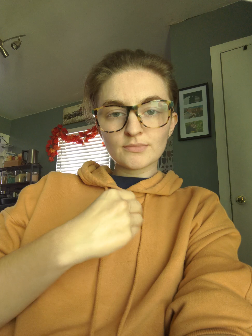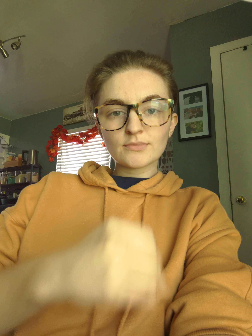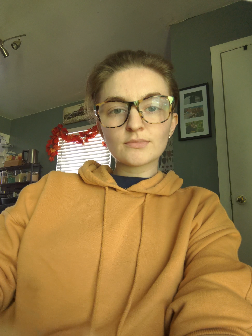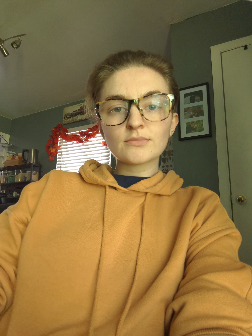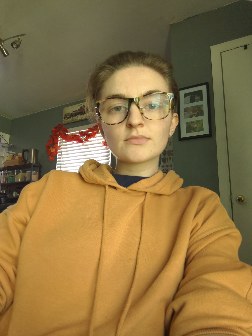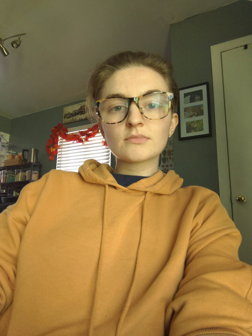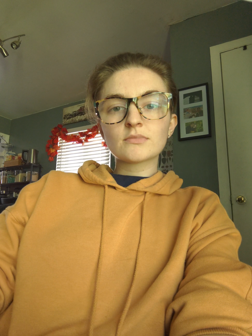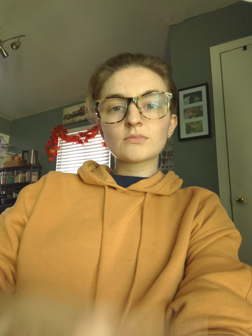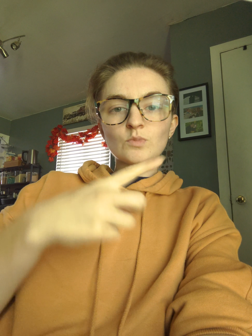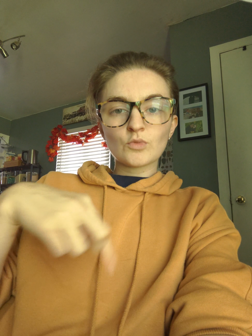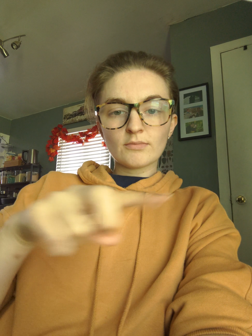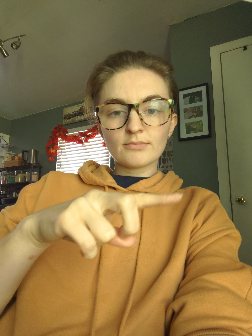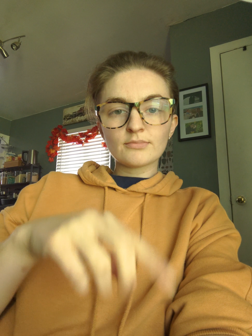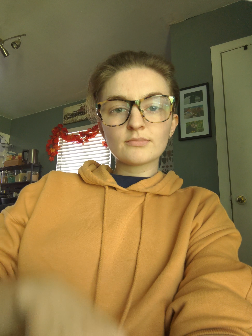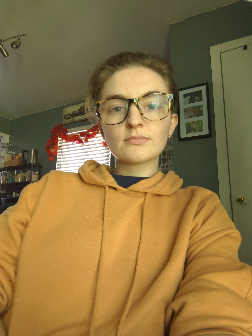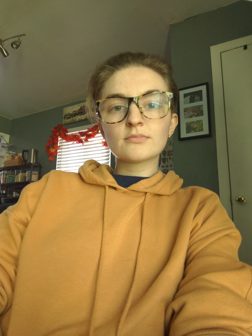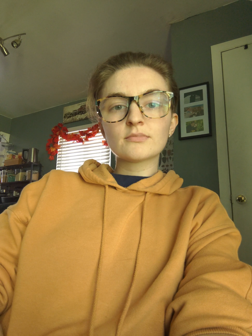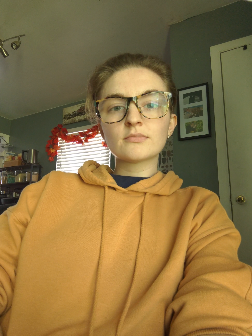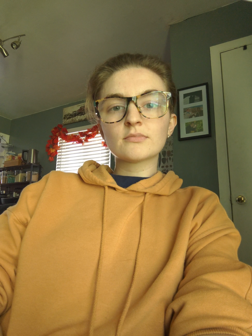around